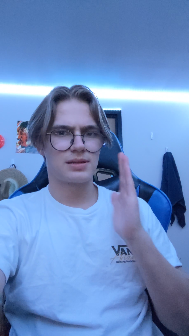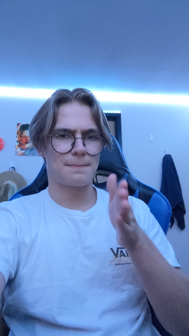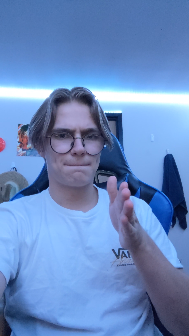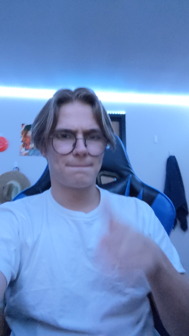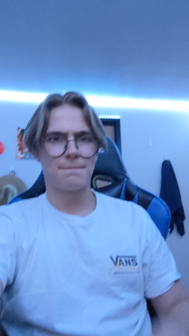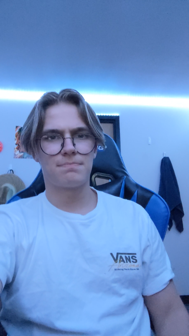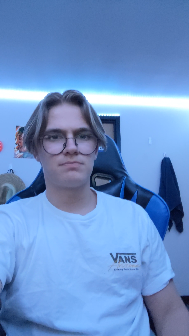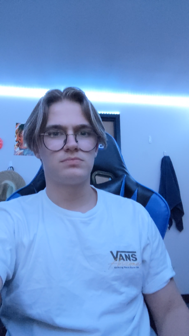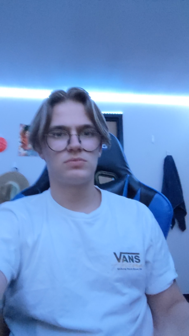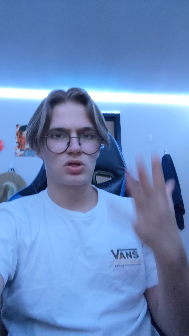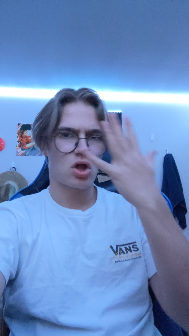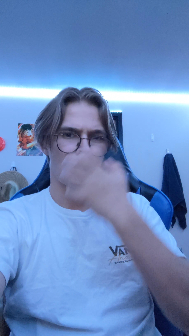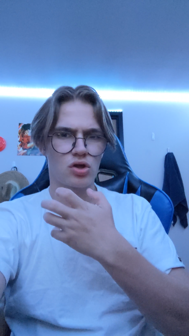dark